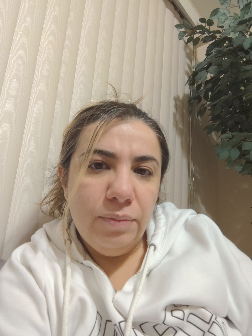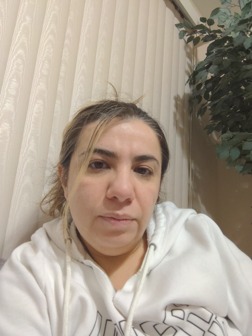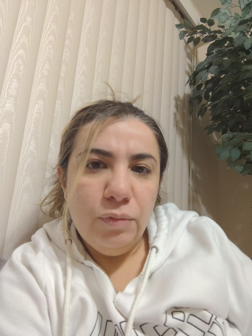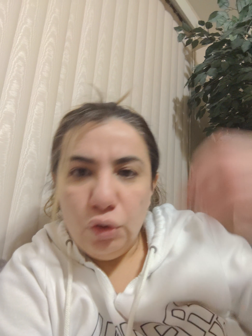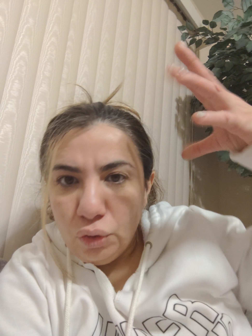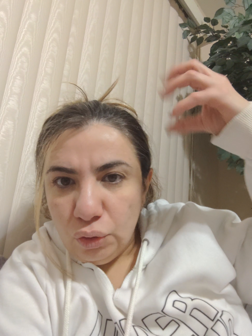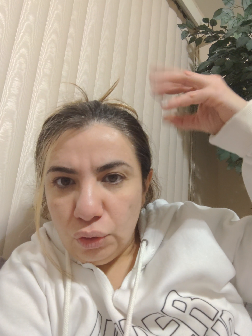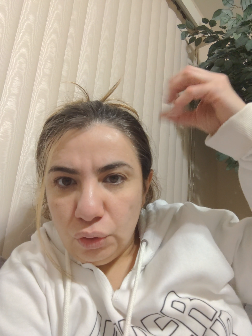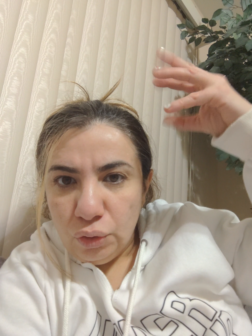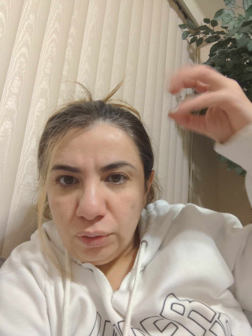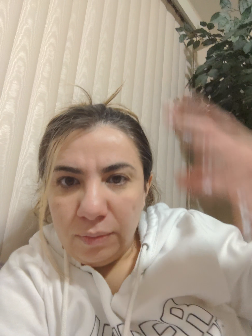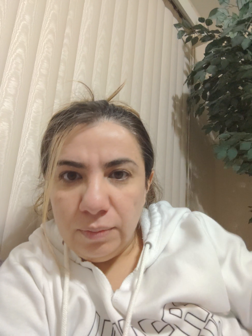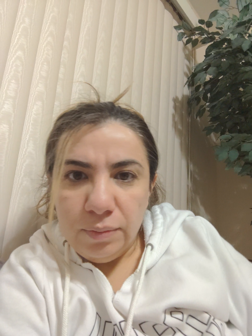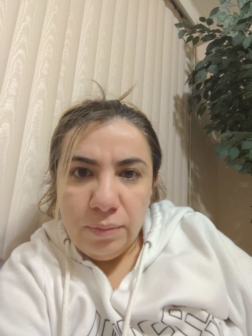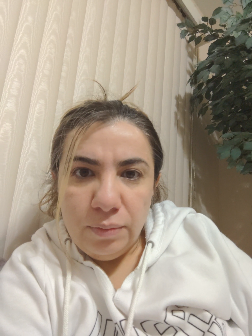shower